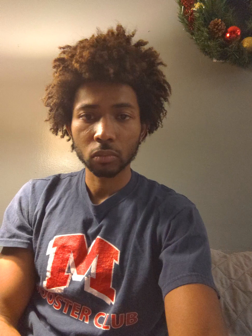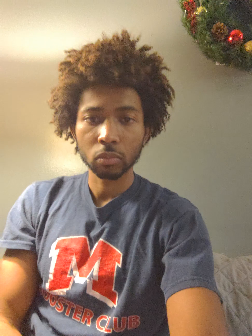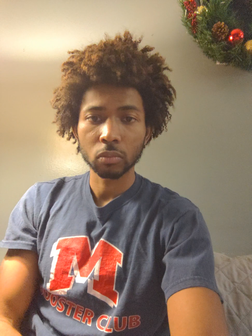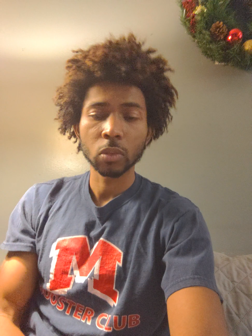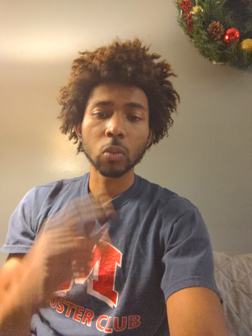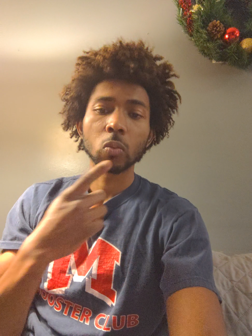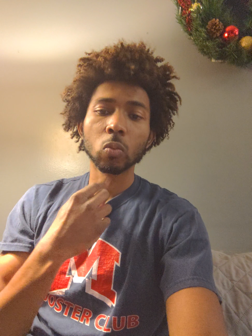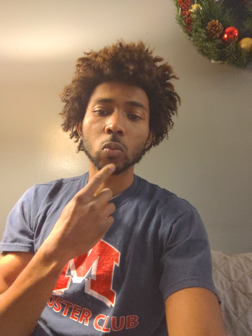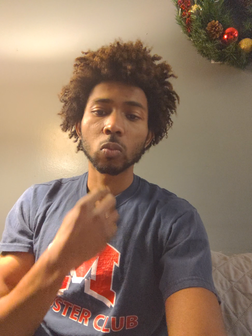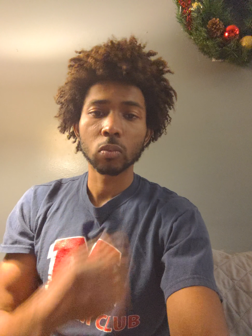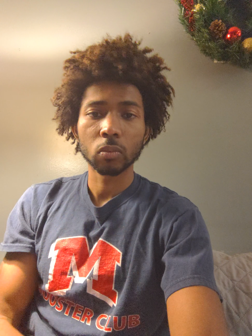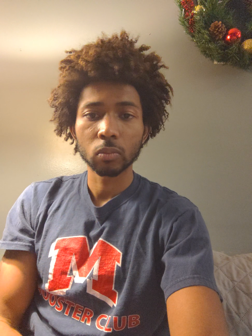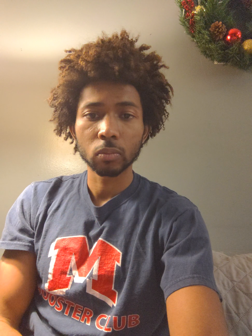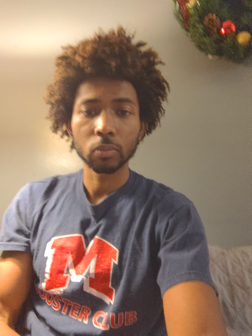red